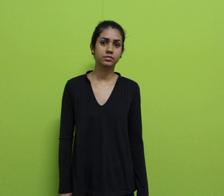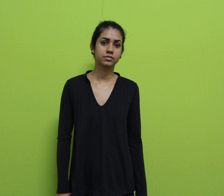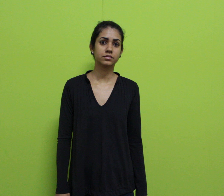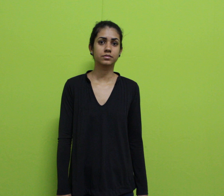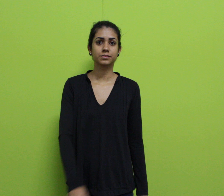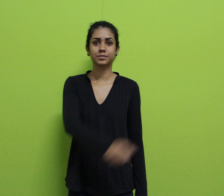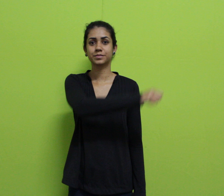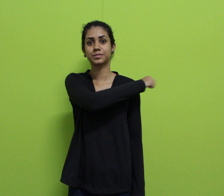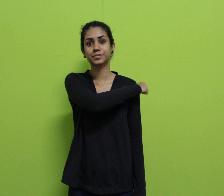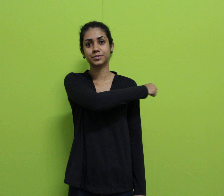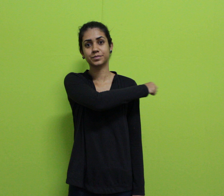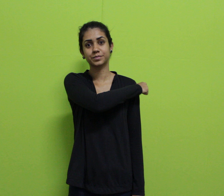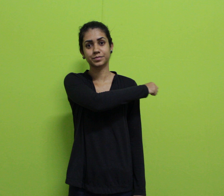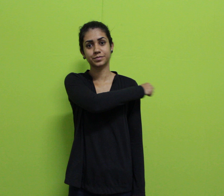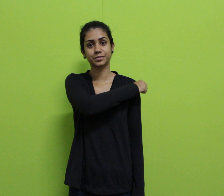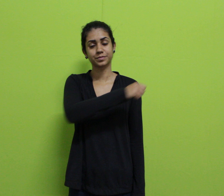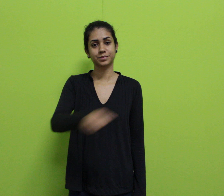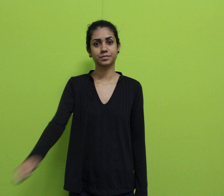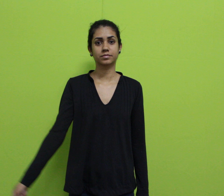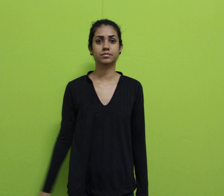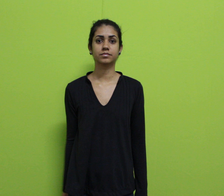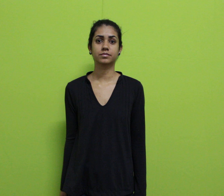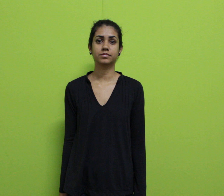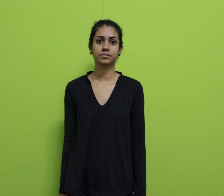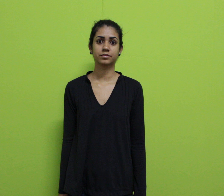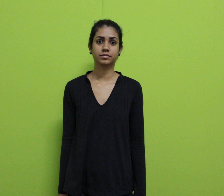aluno